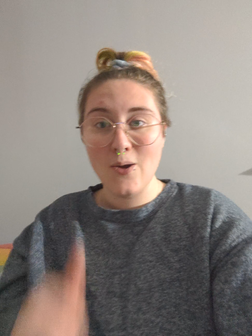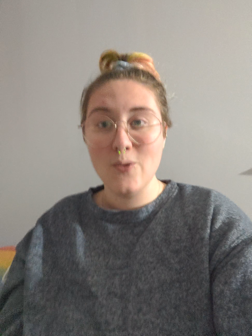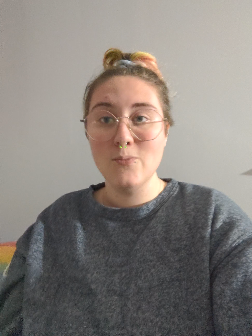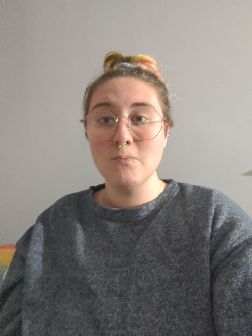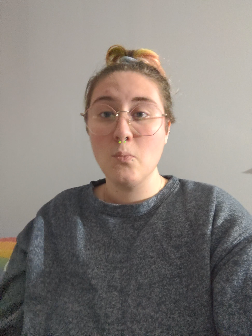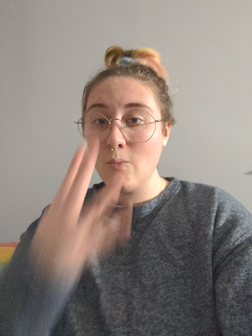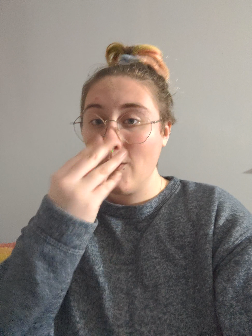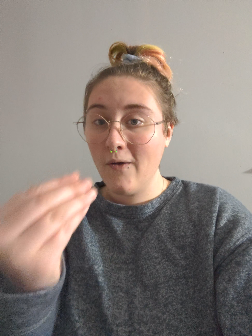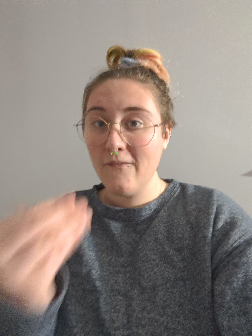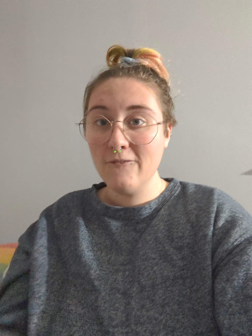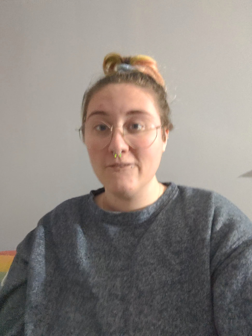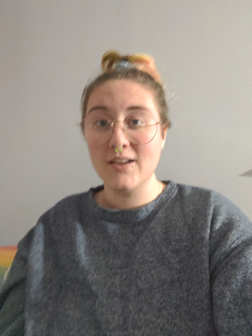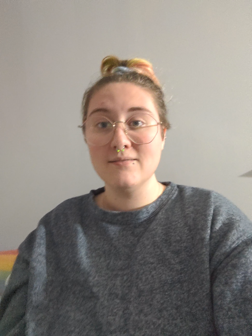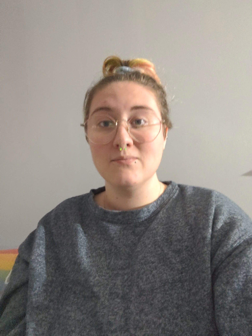wolf